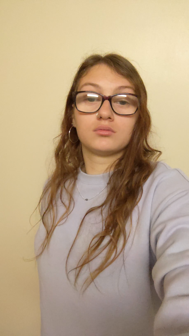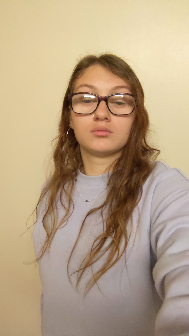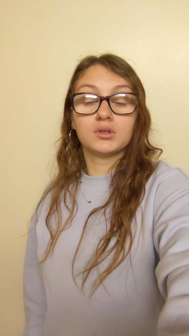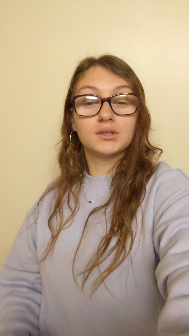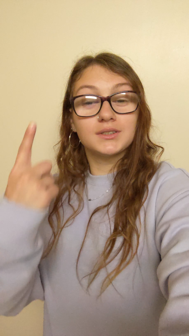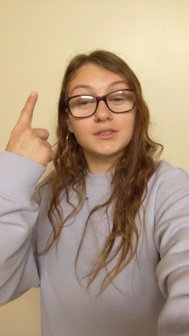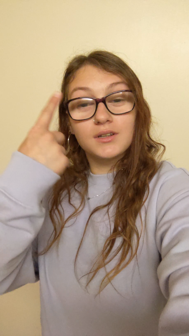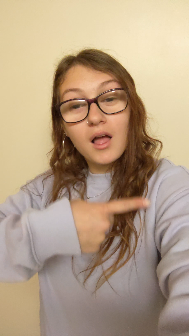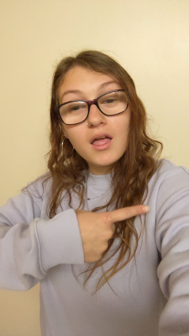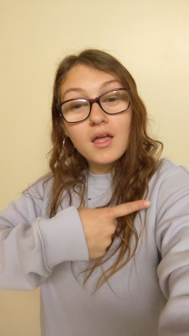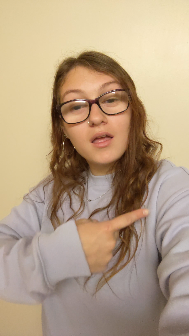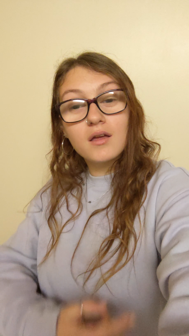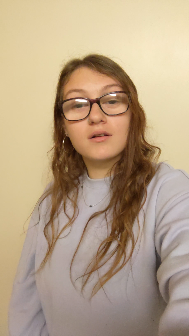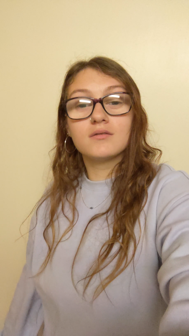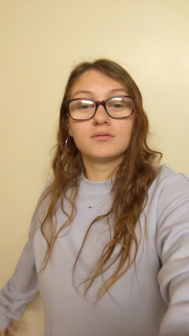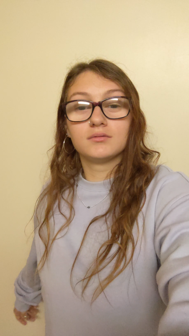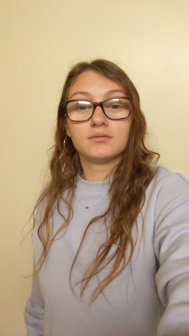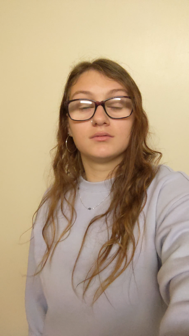day